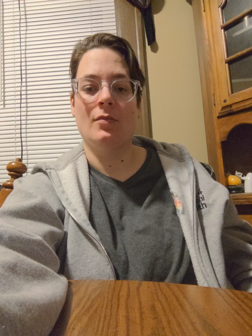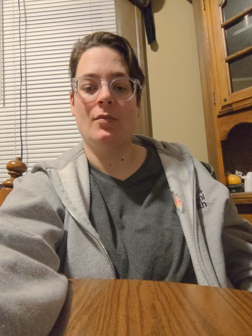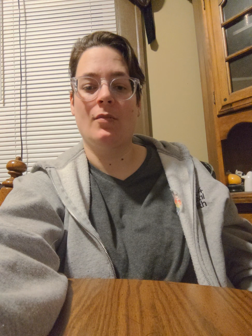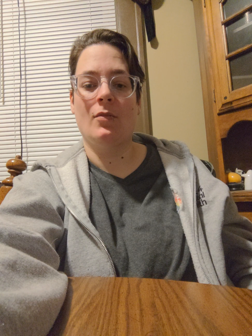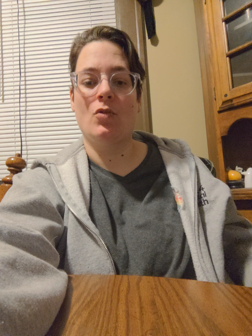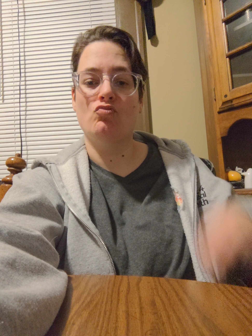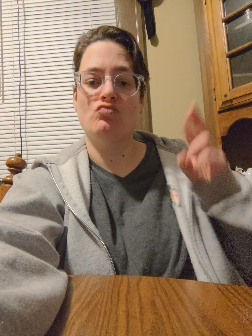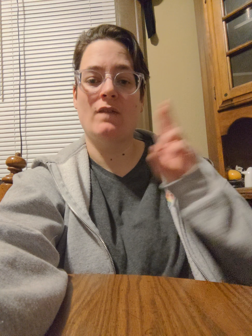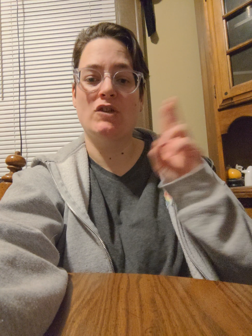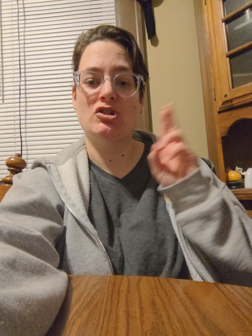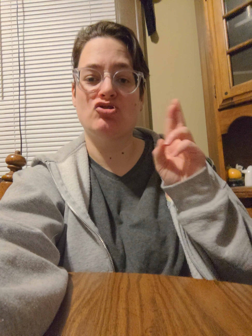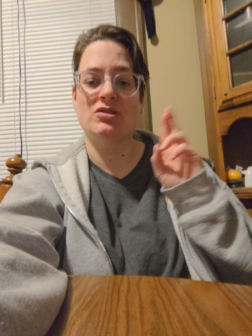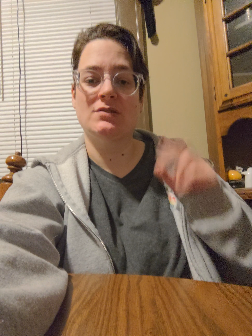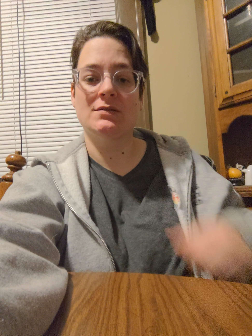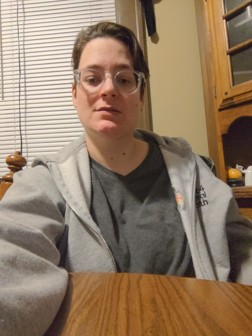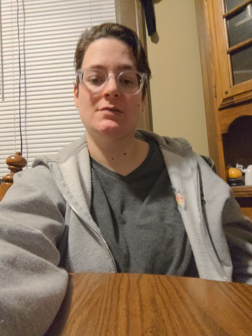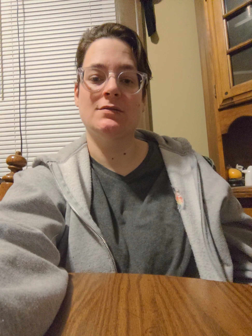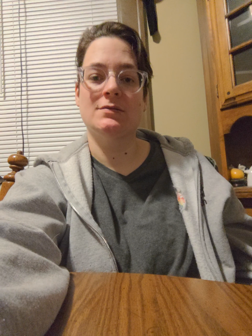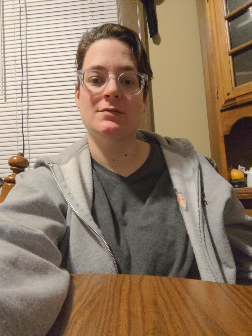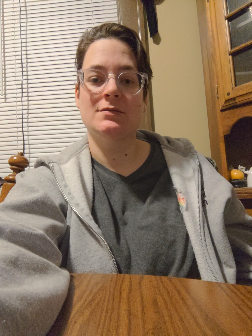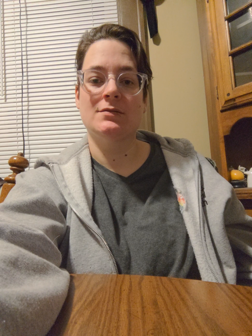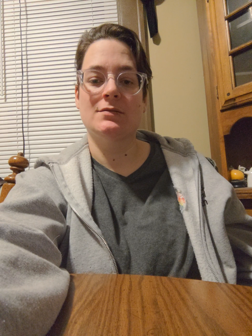refrigerator